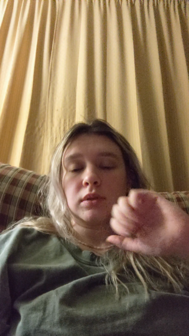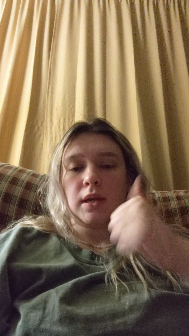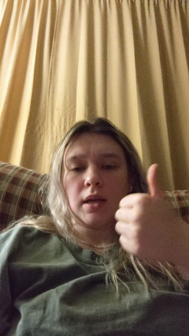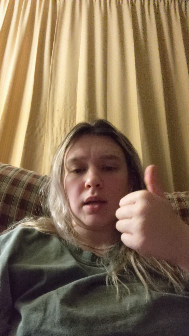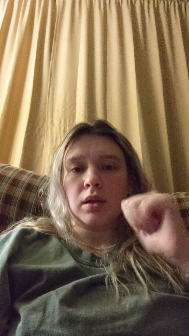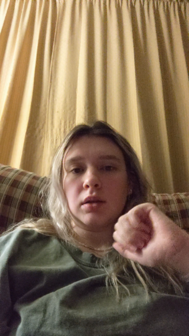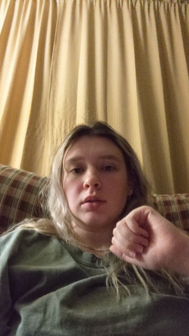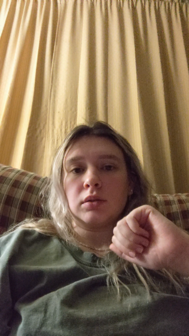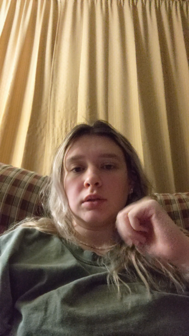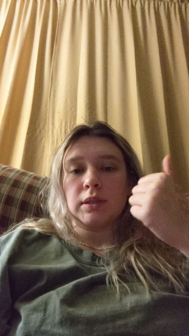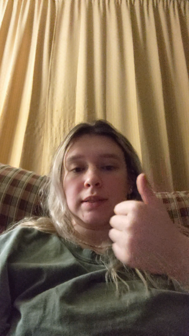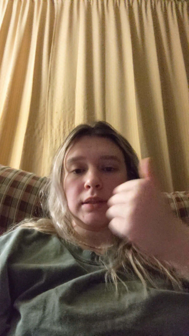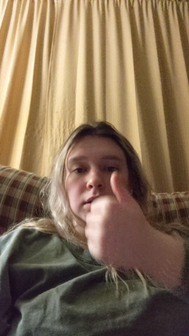each